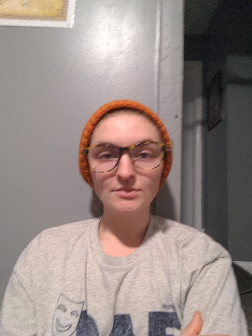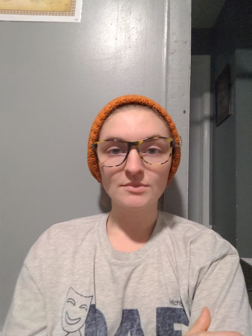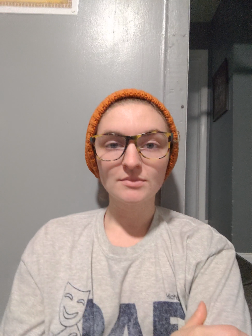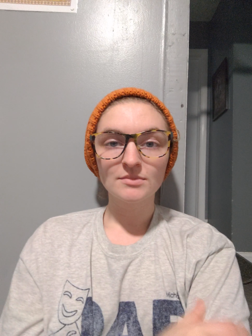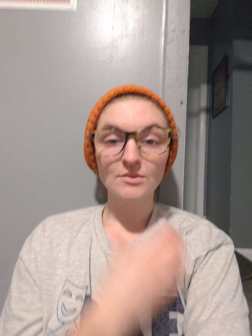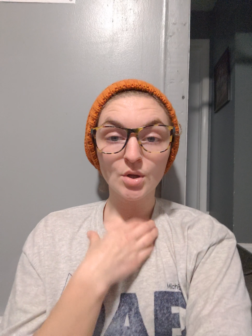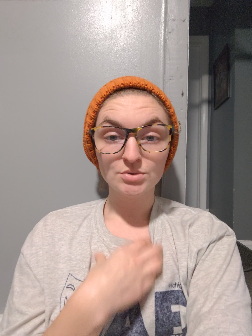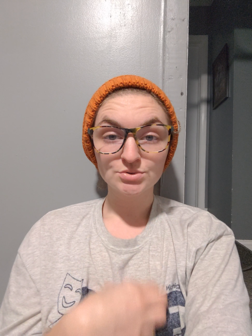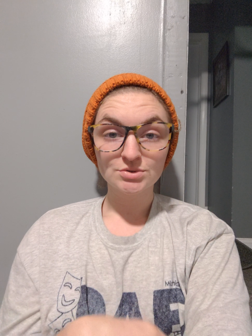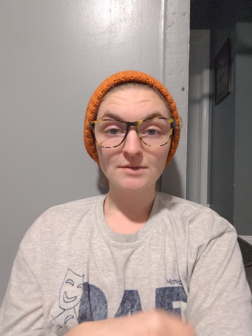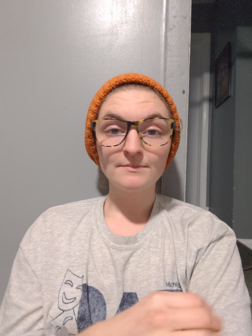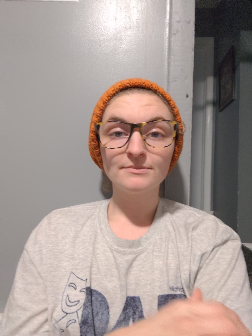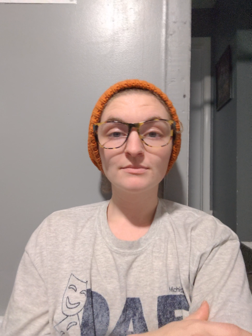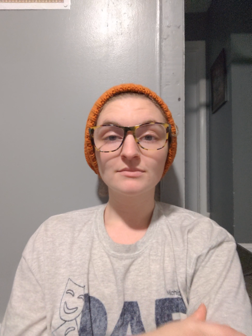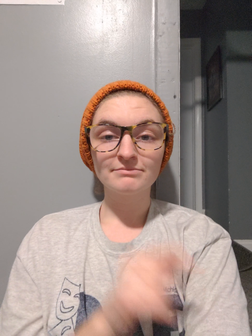hungry